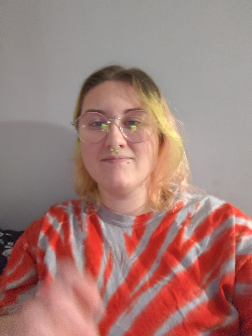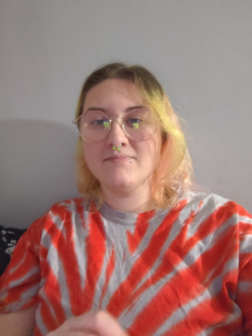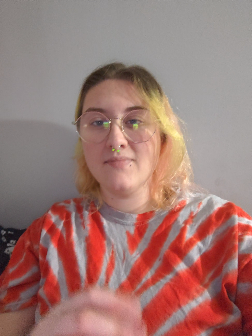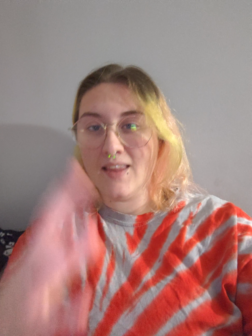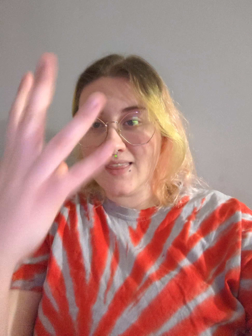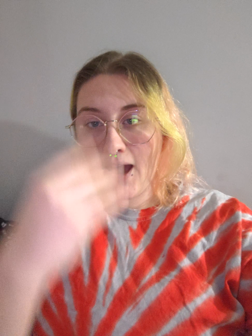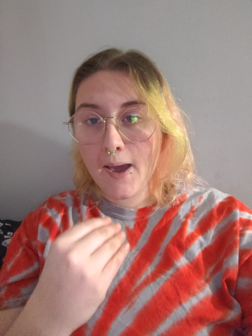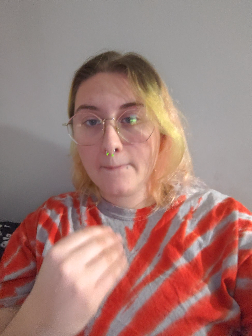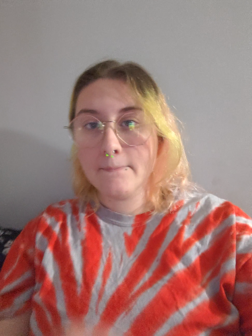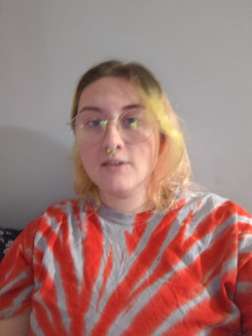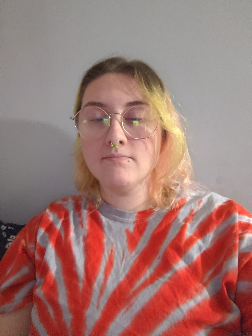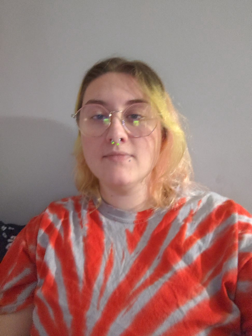nap